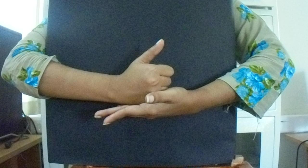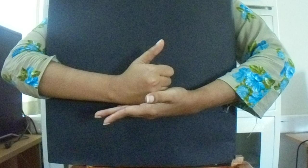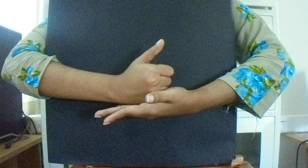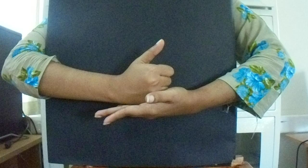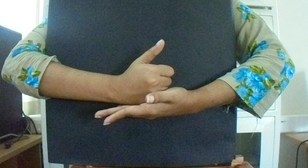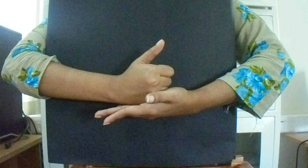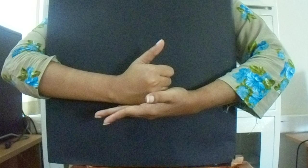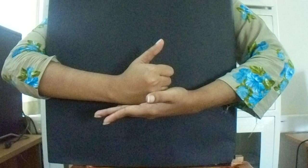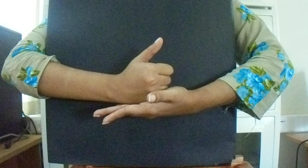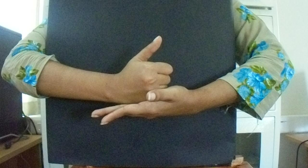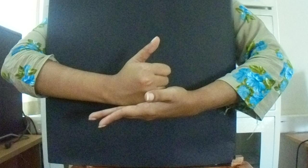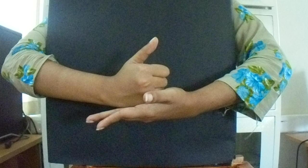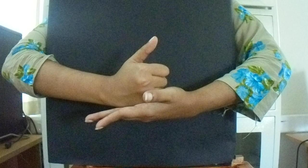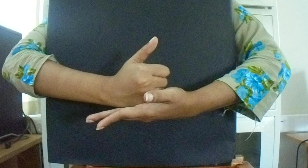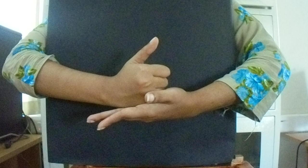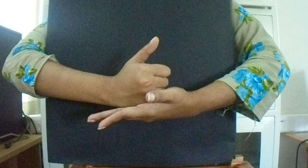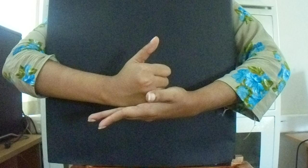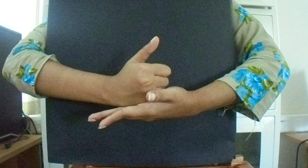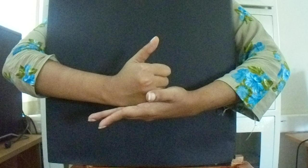help